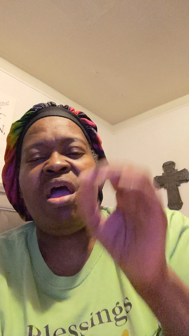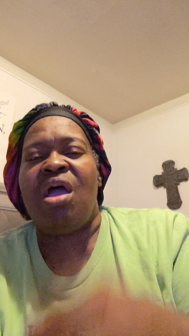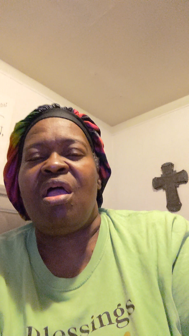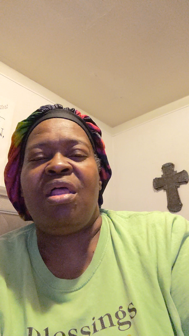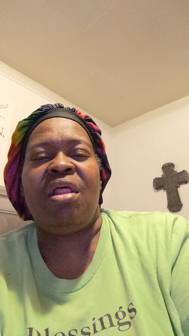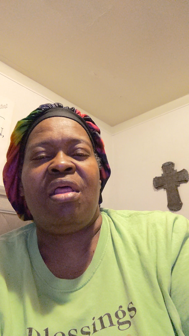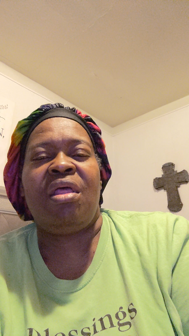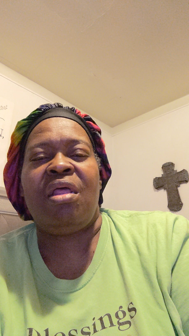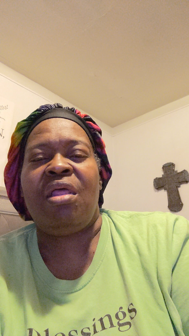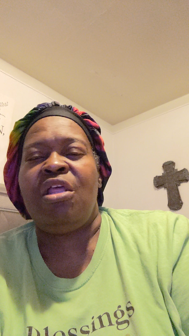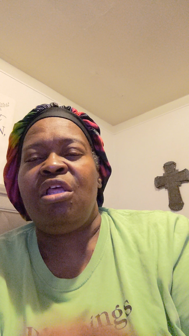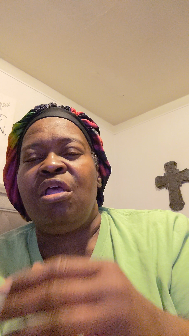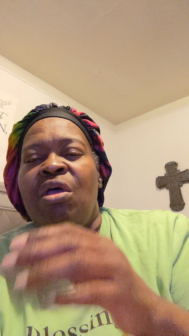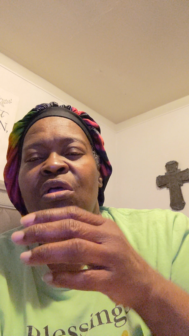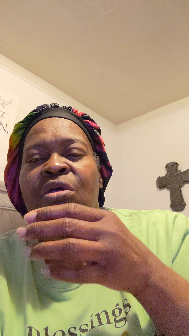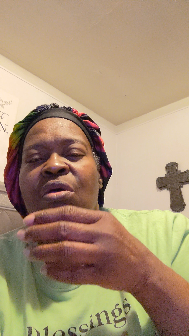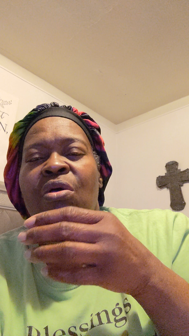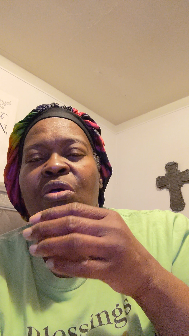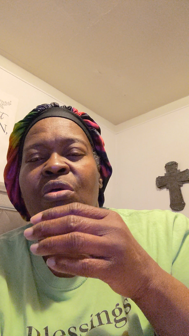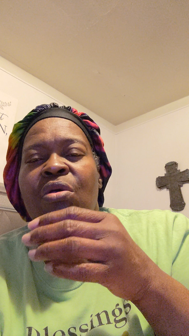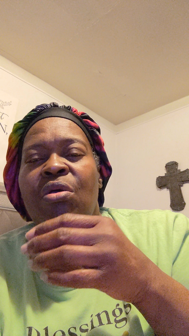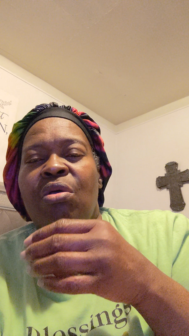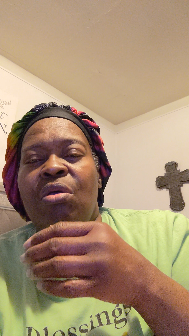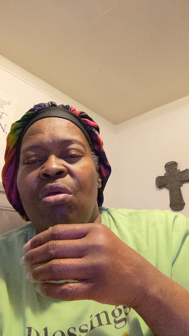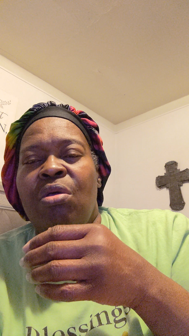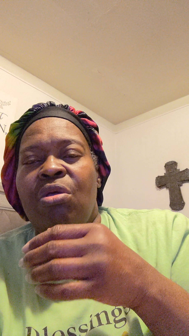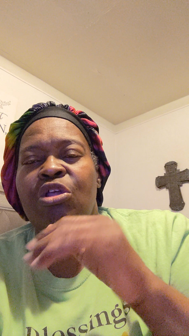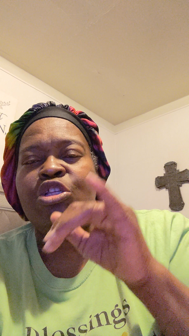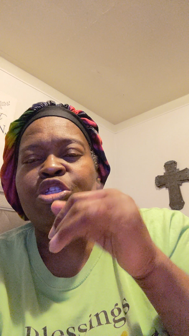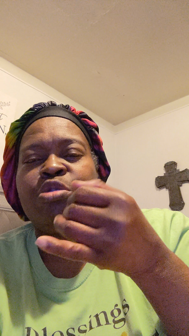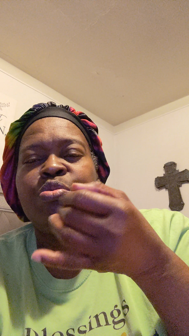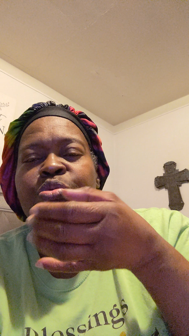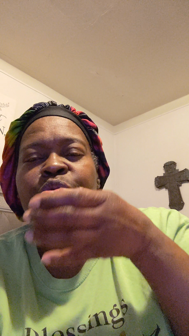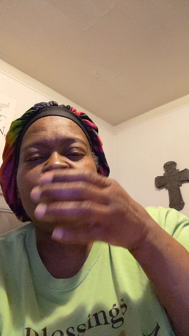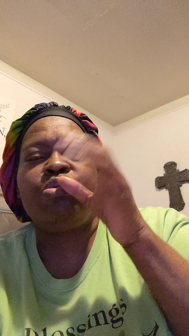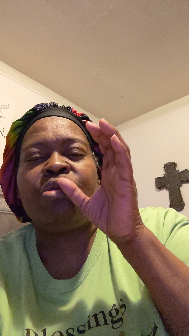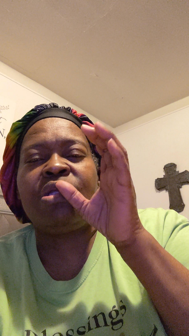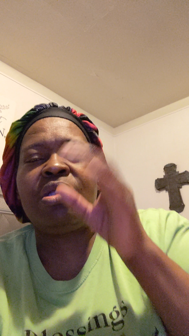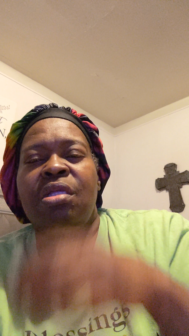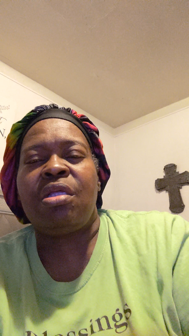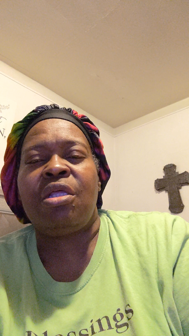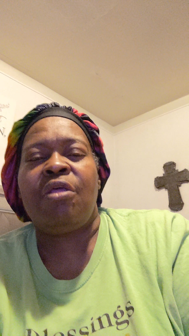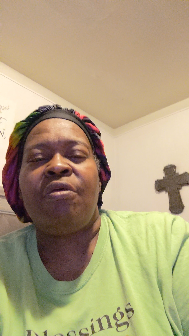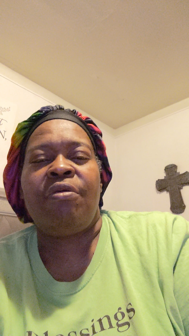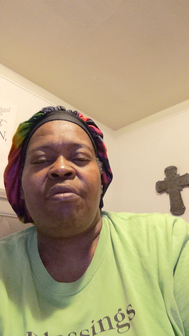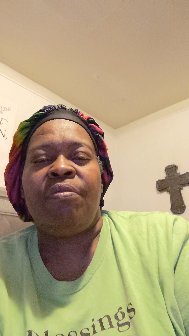juice